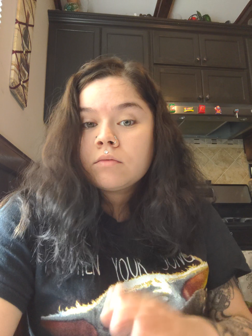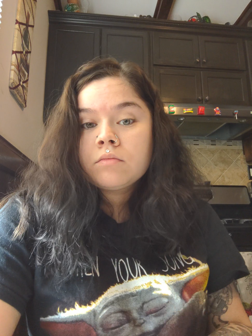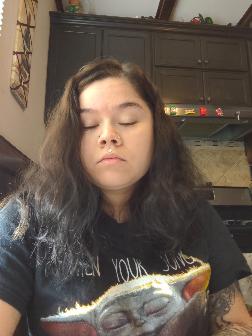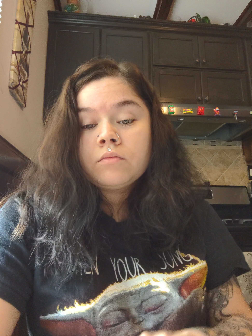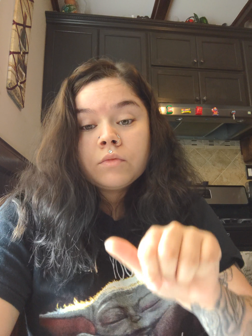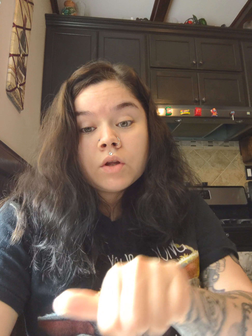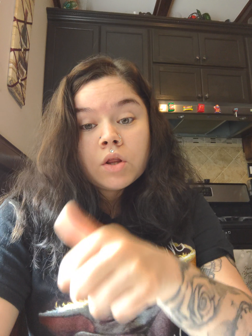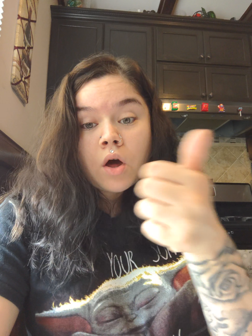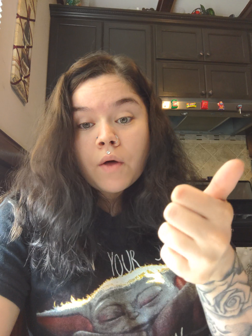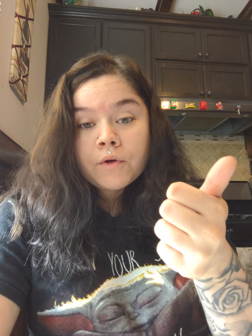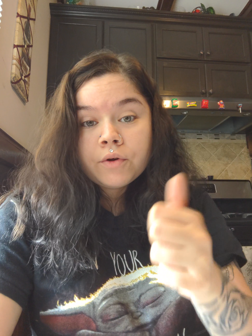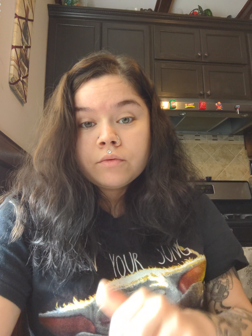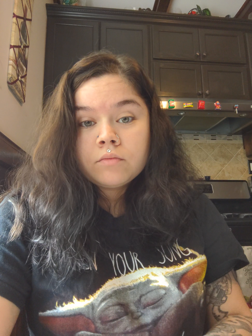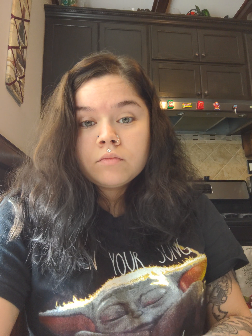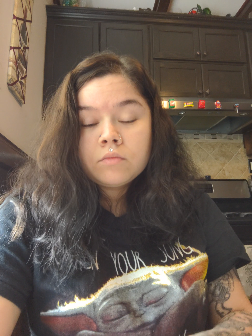another